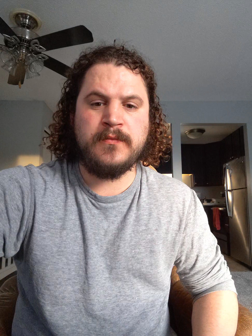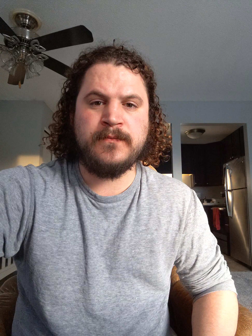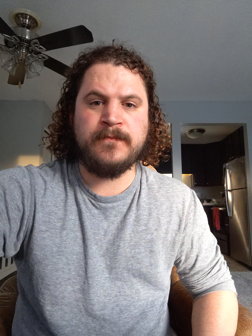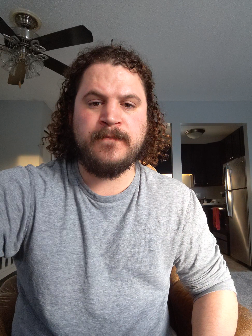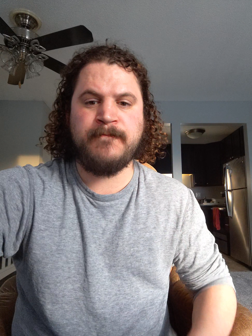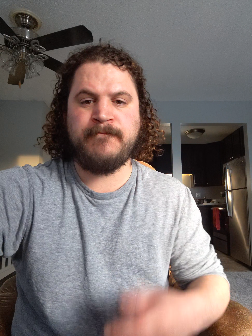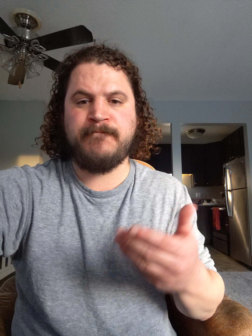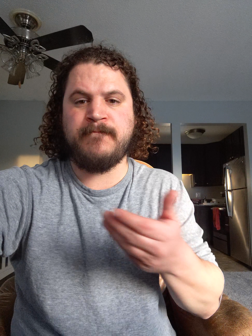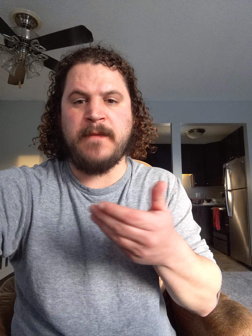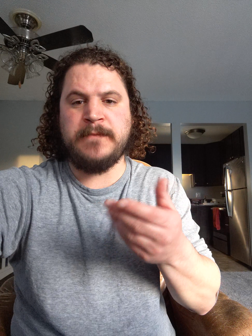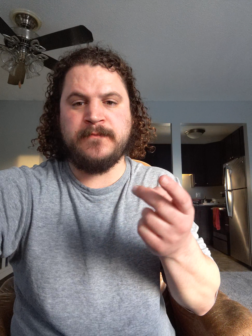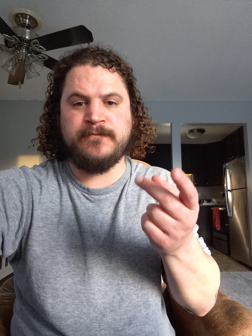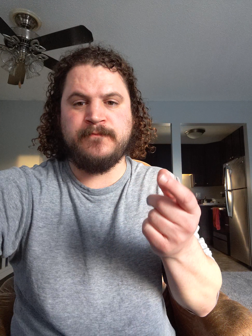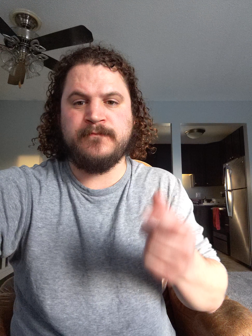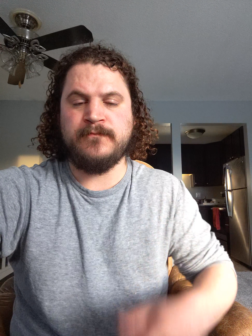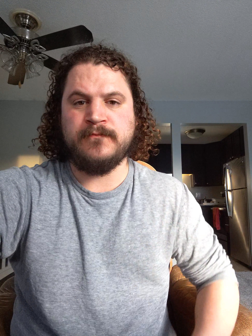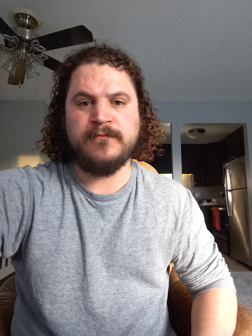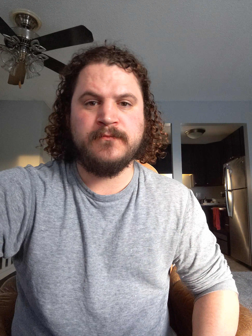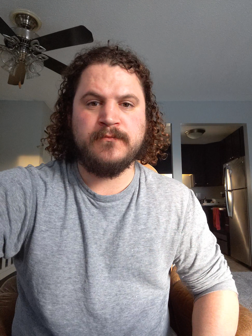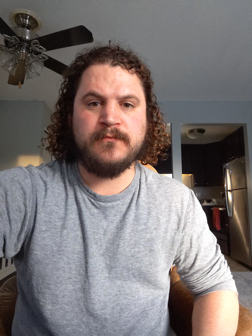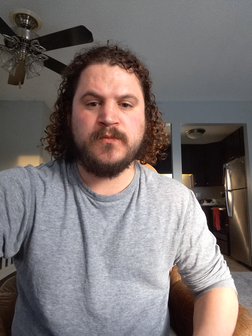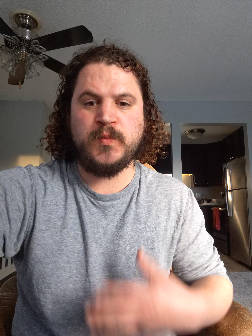puppy